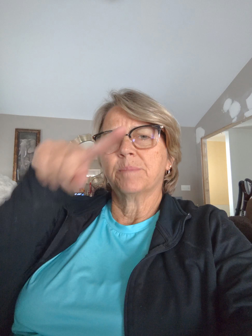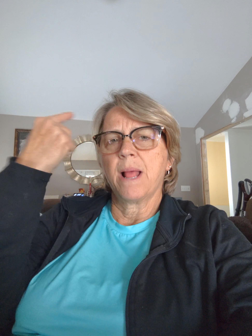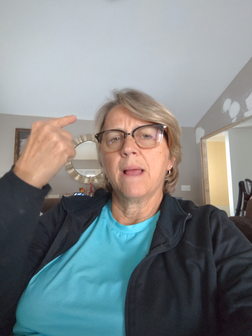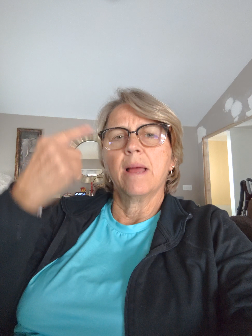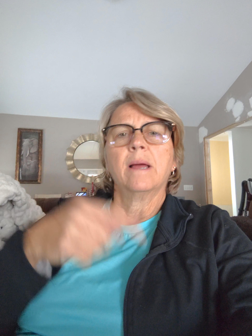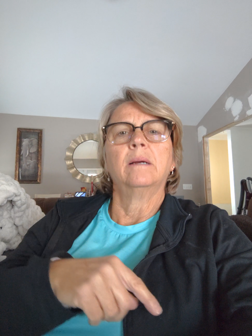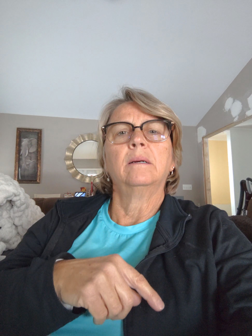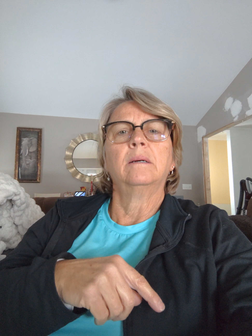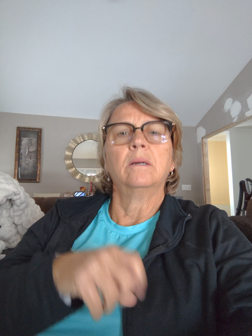black